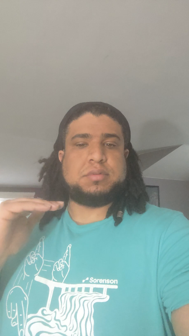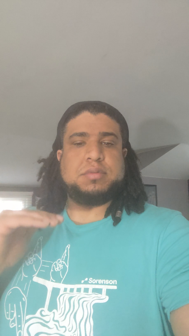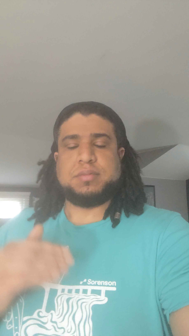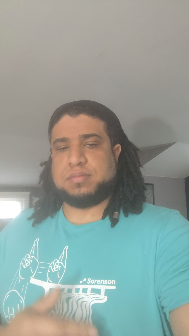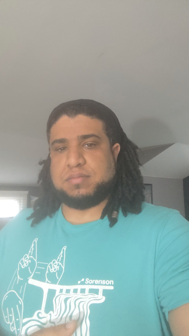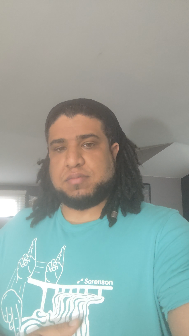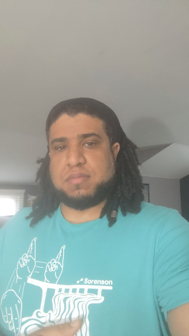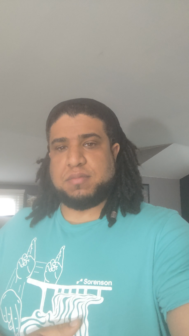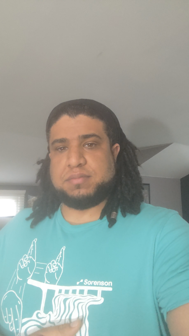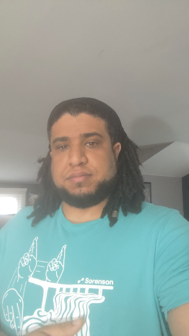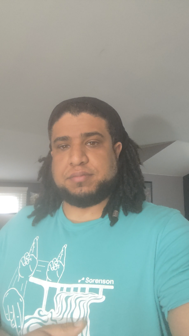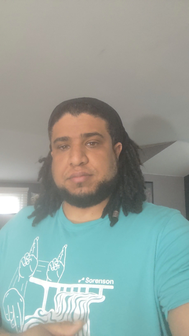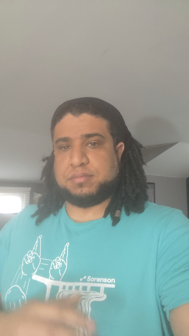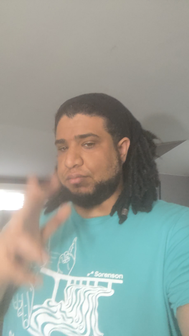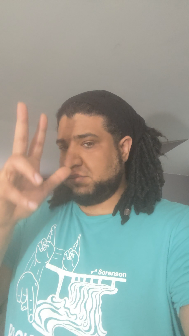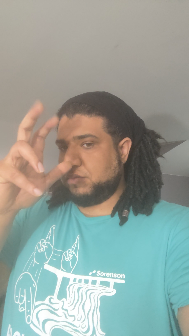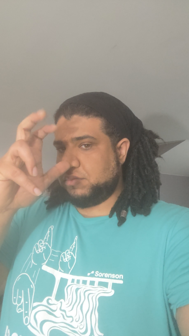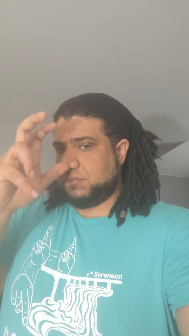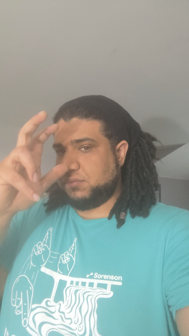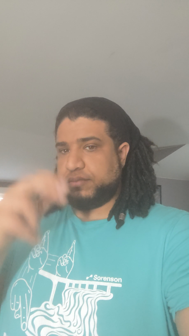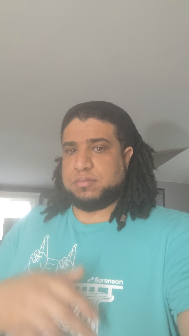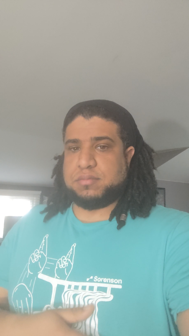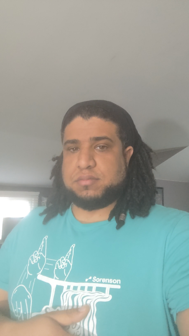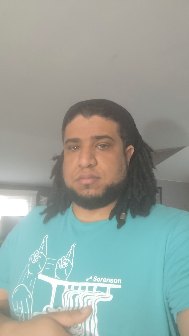ant